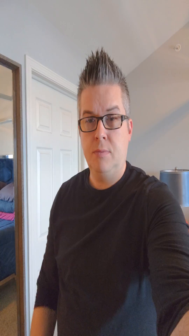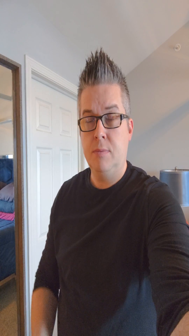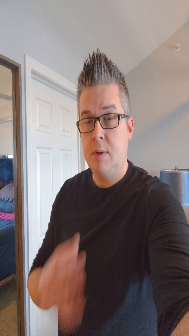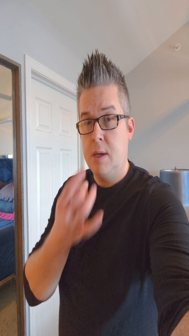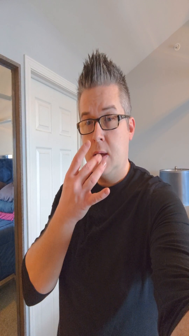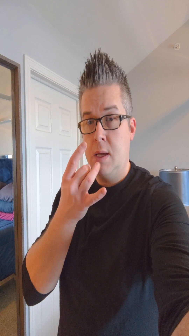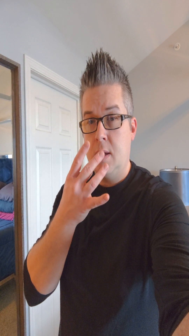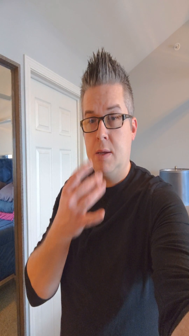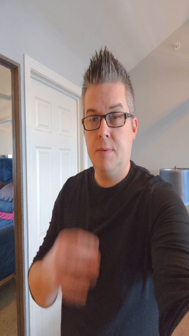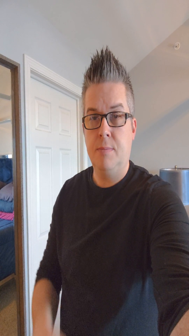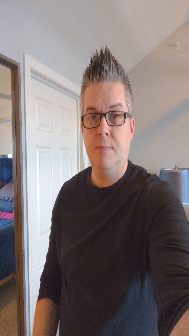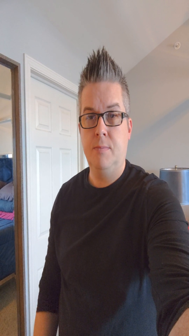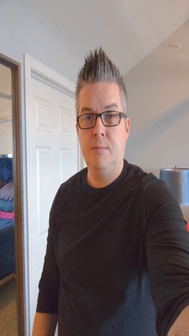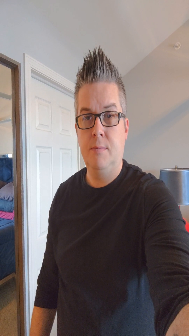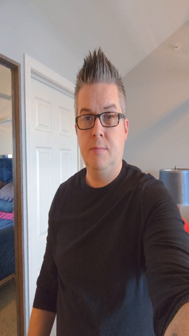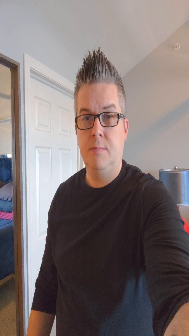snack